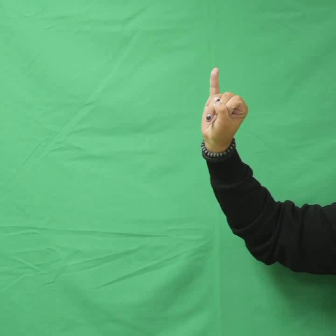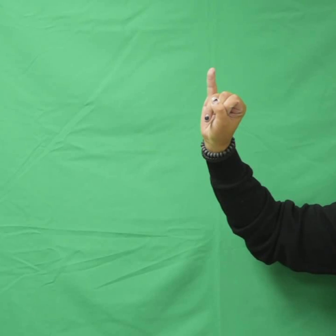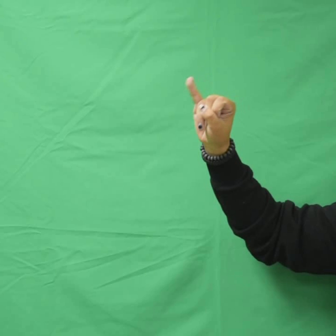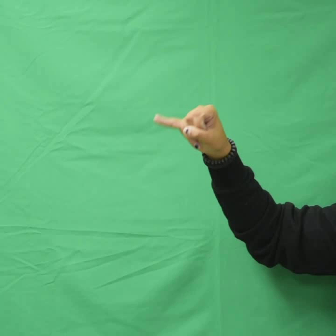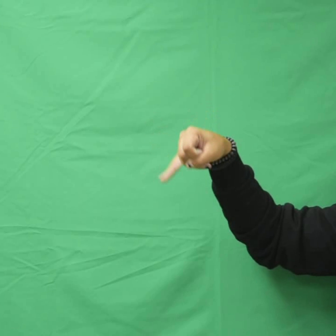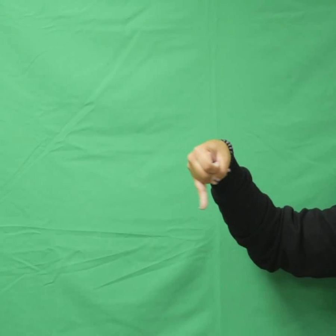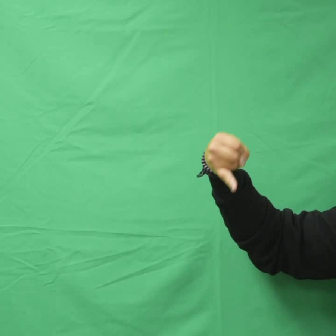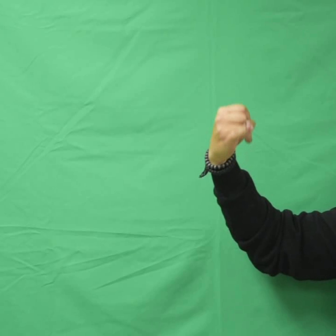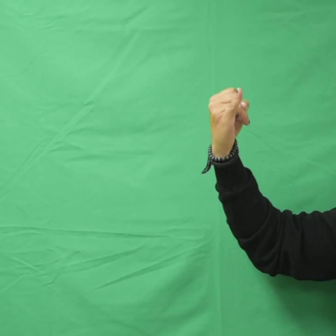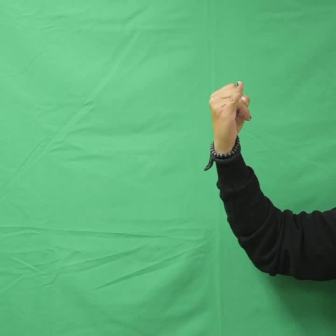J